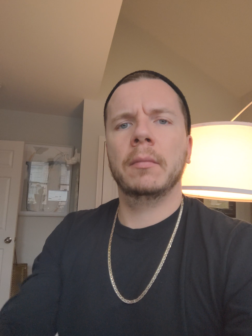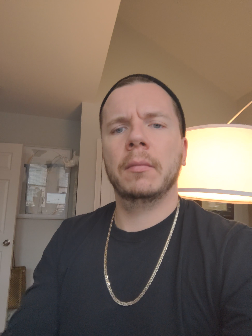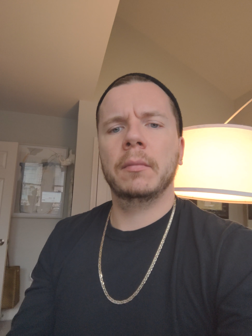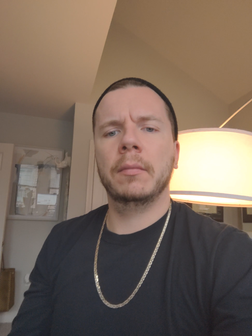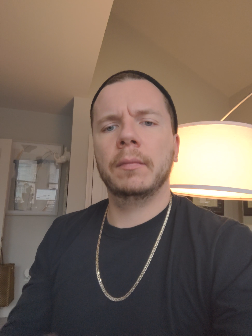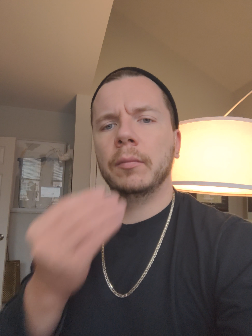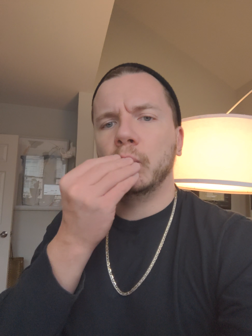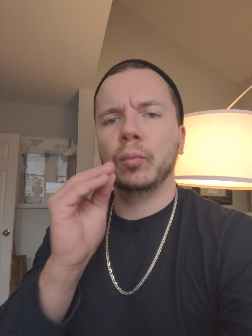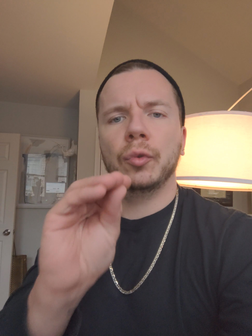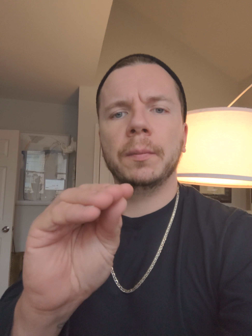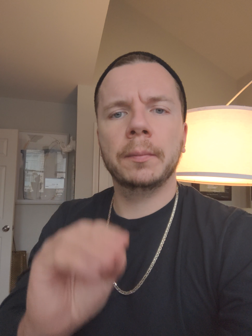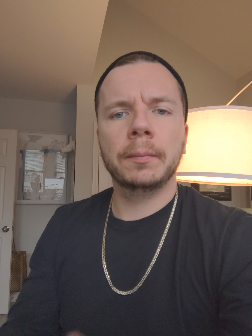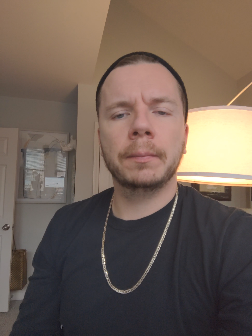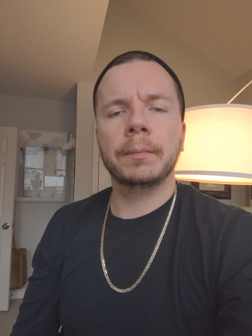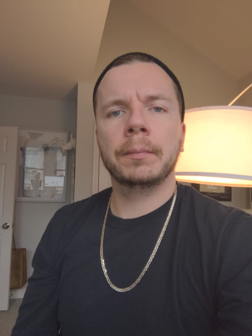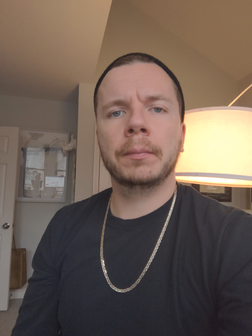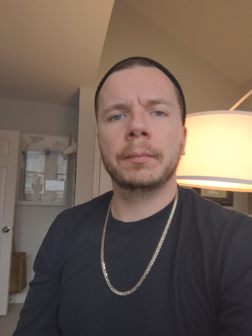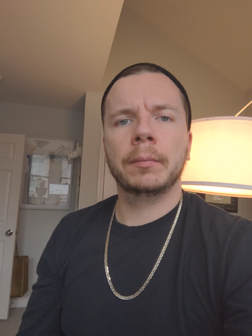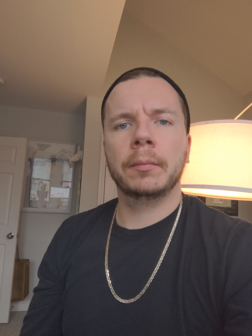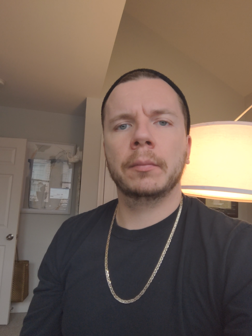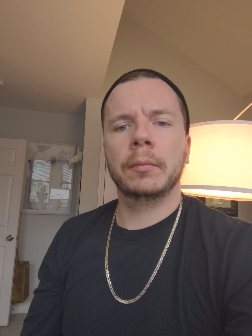kiss